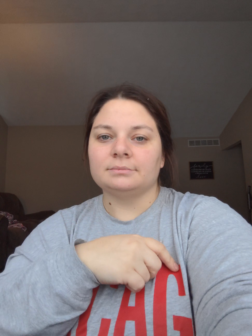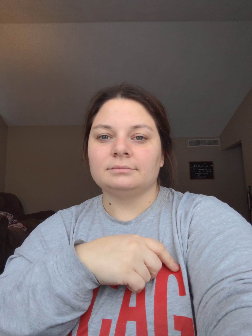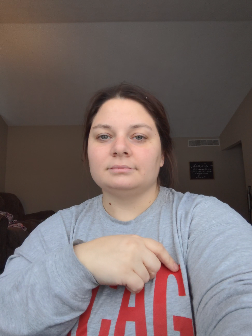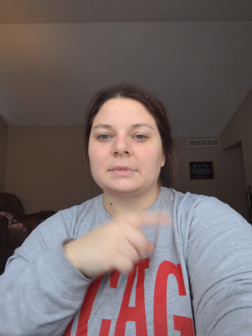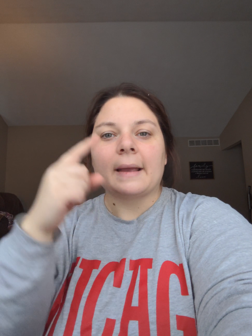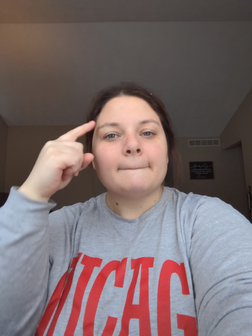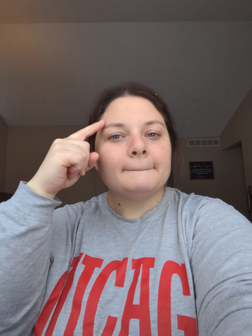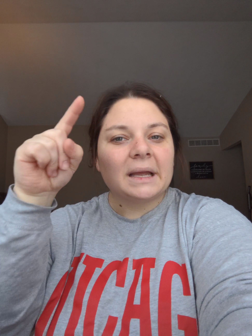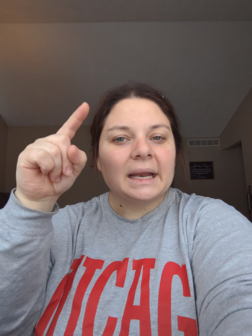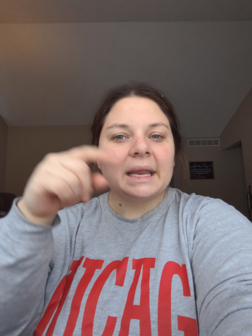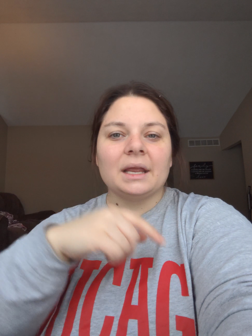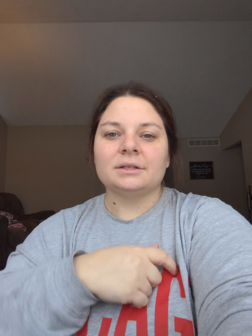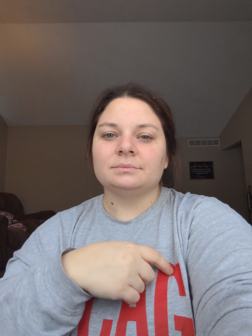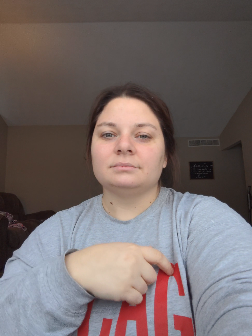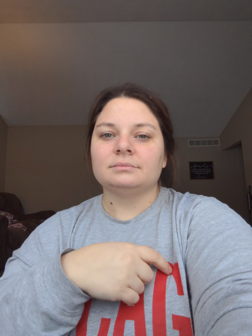penny